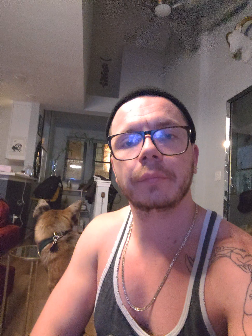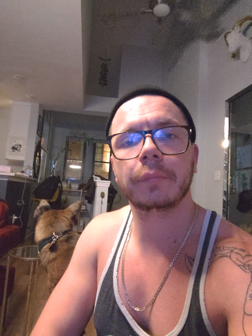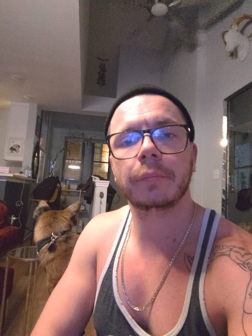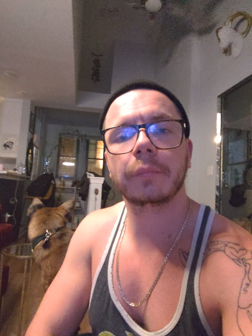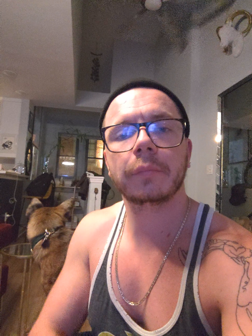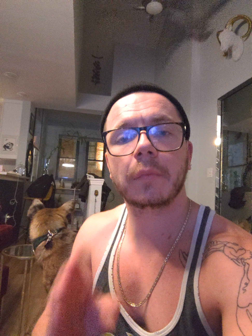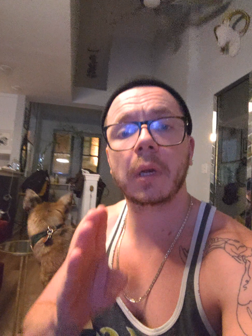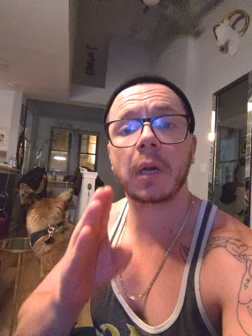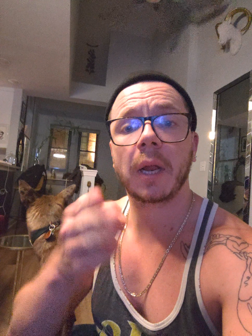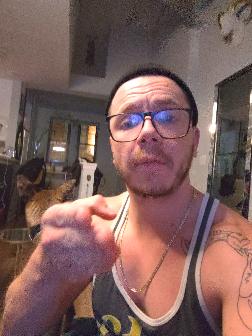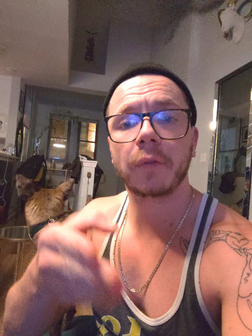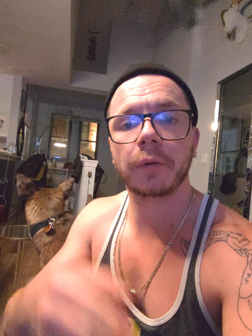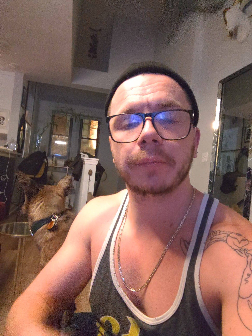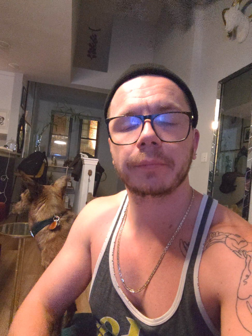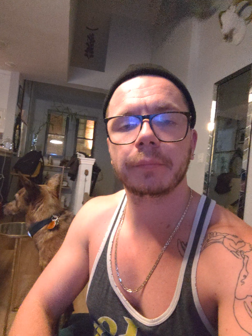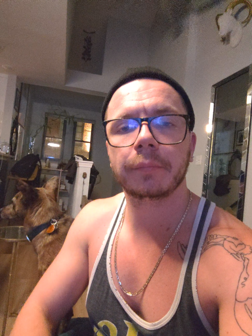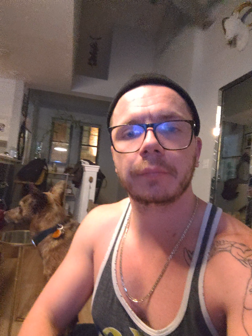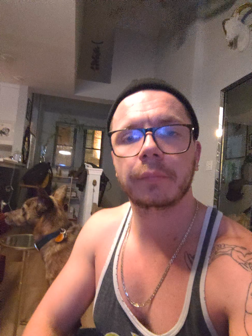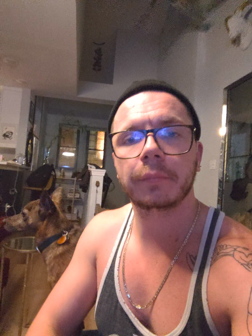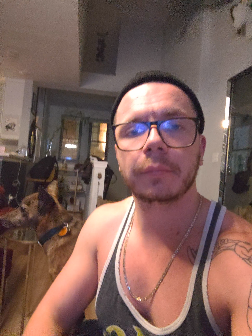after